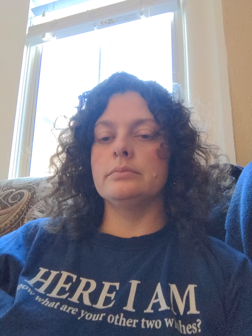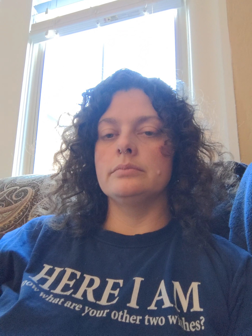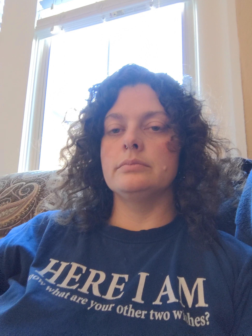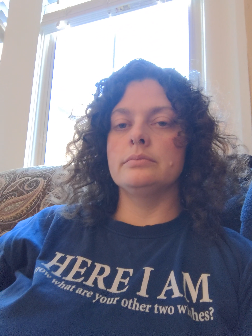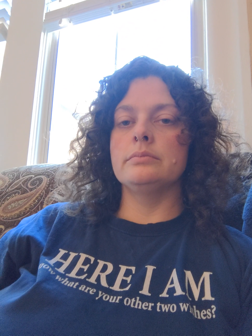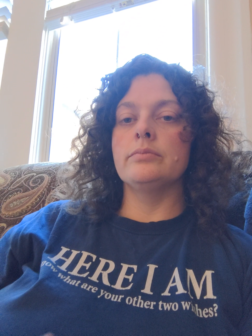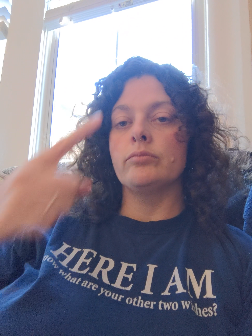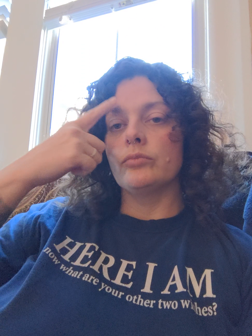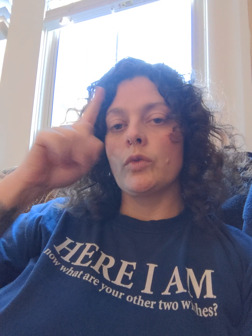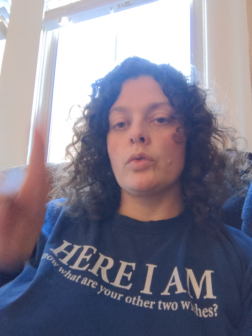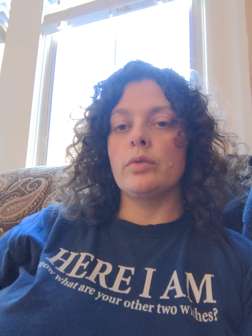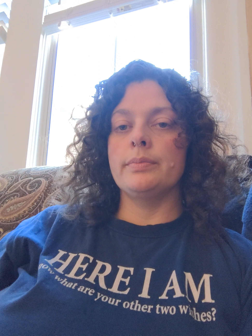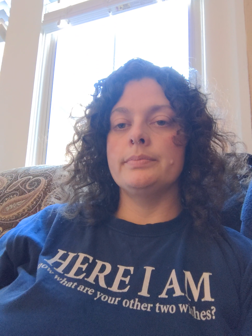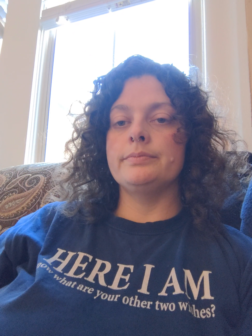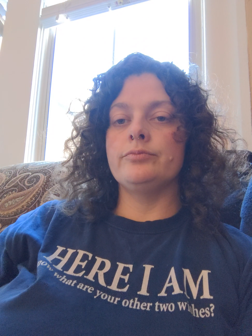for